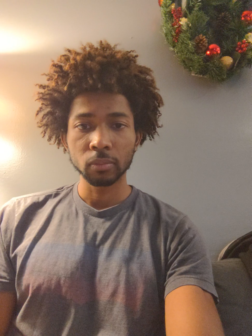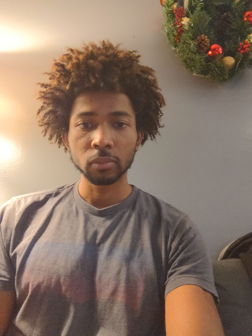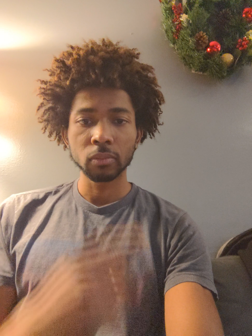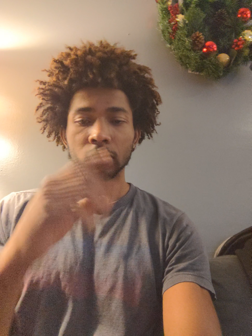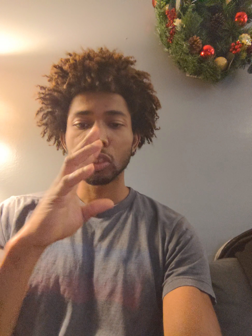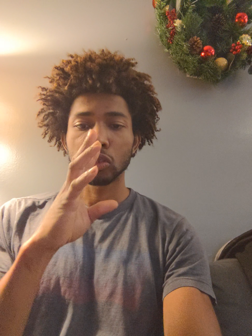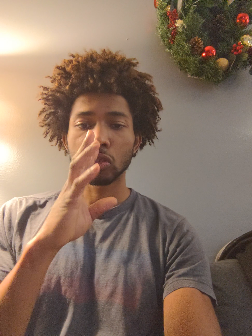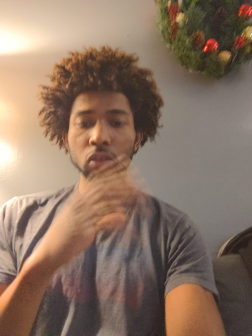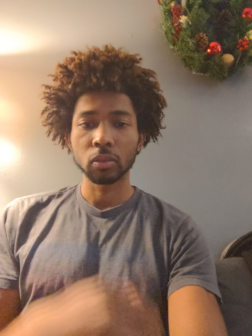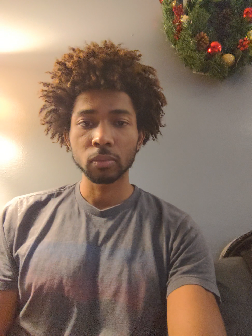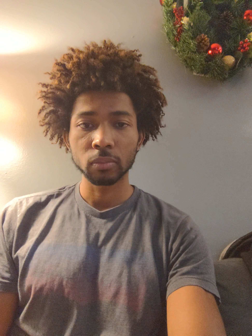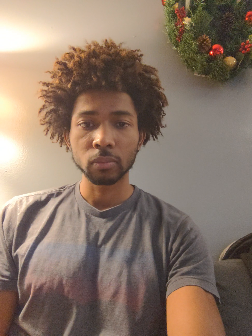talk